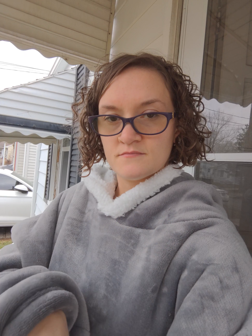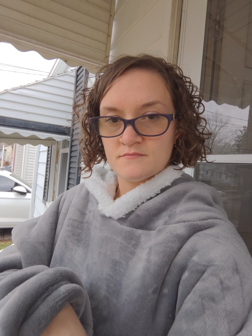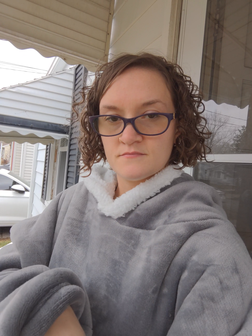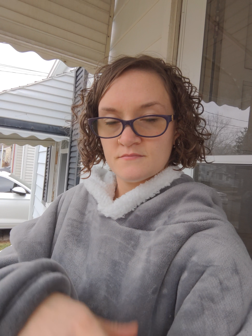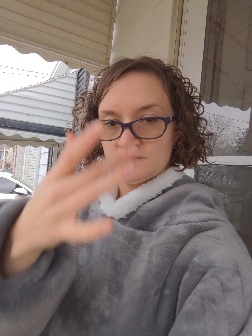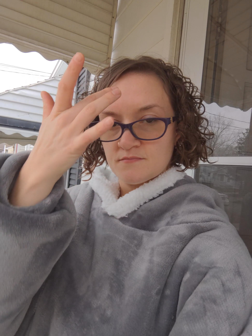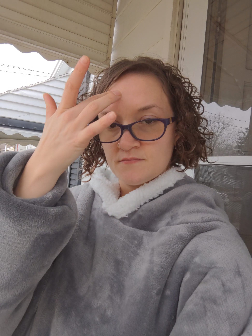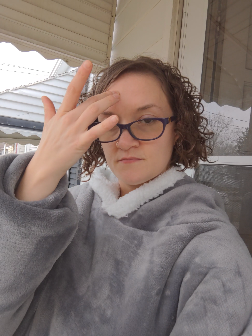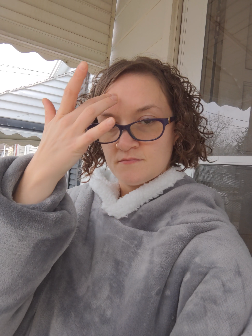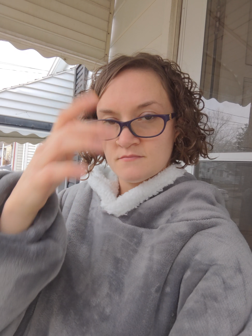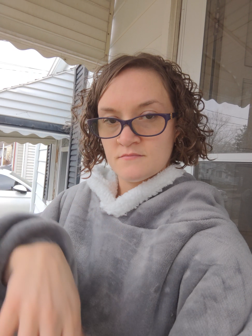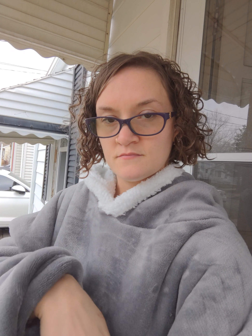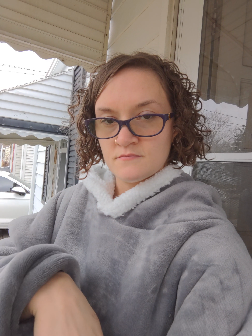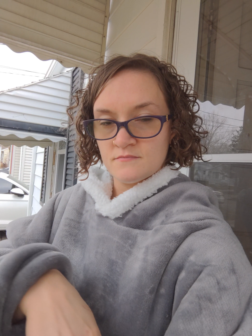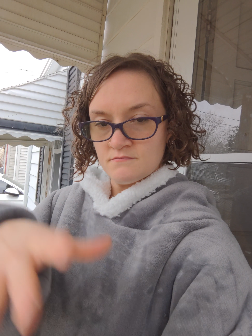sick